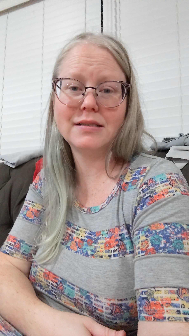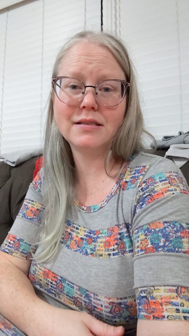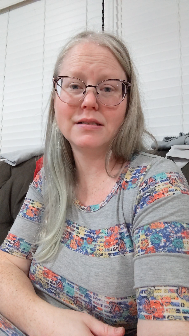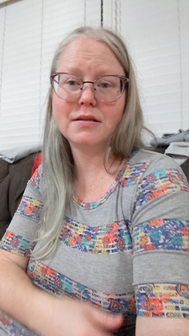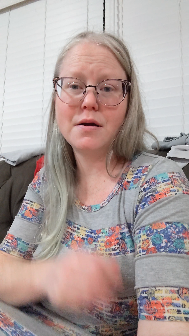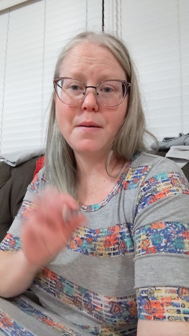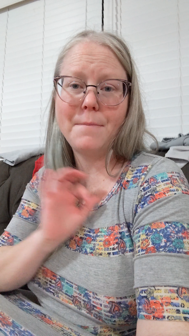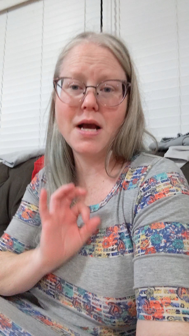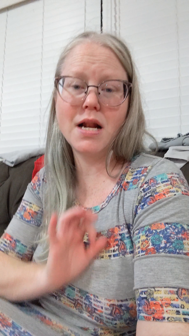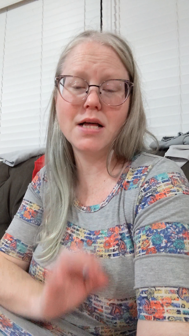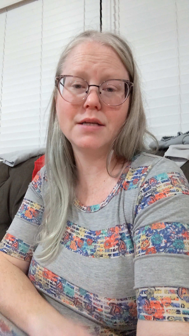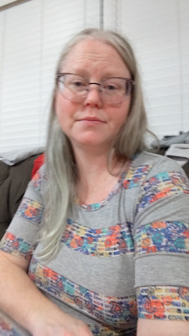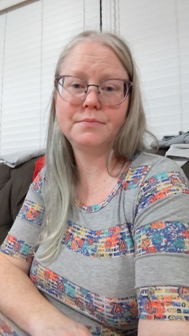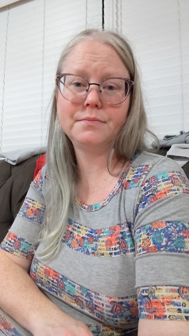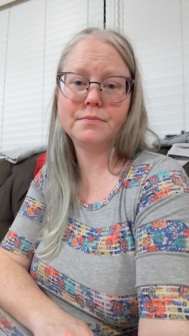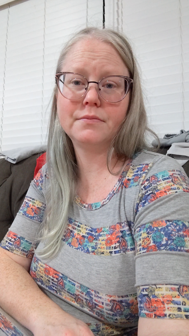button